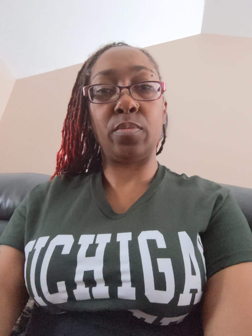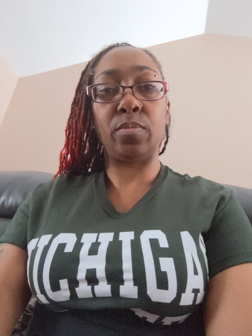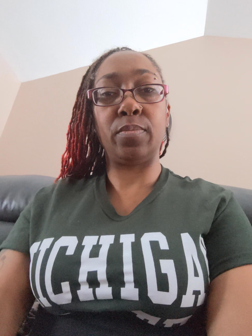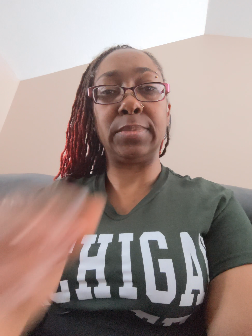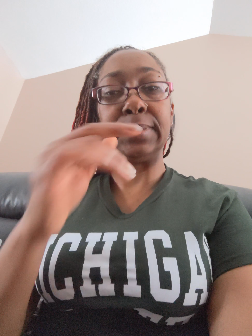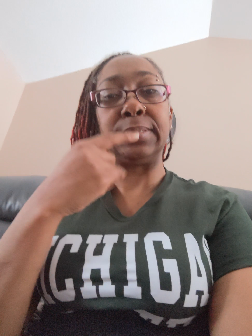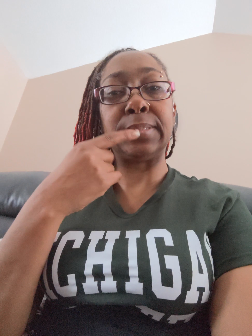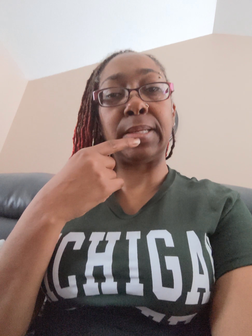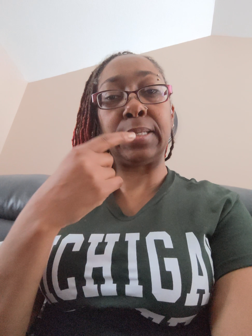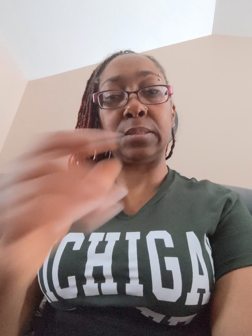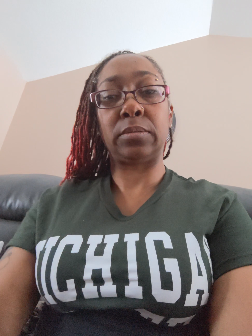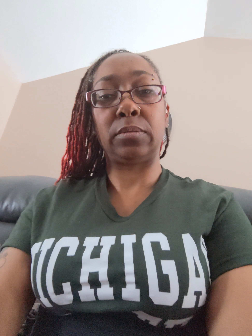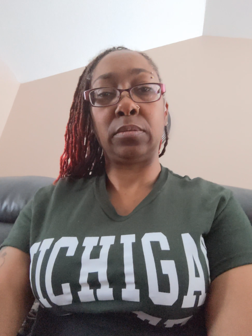say